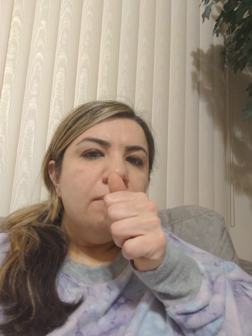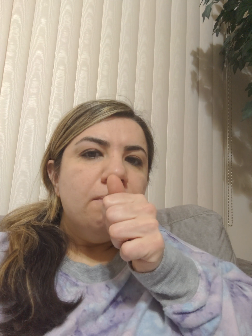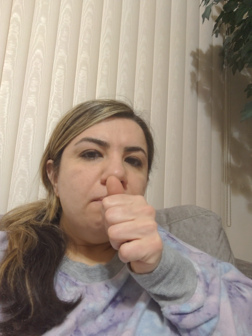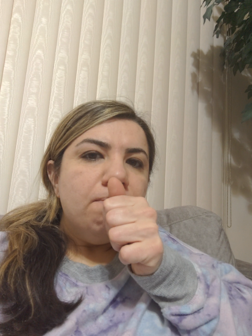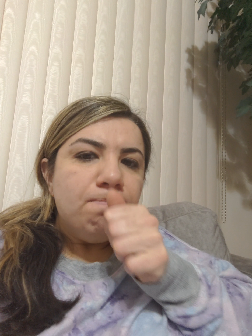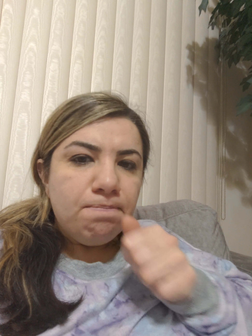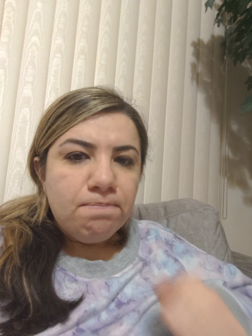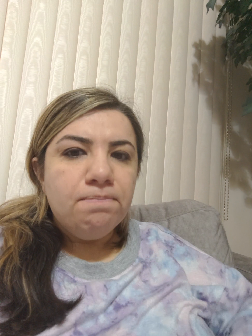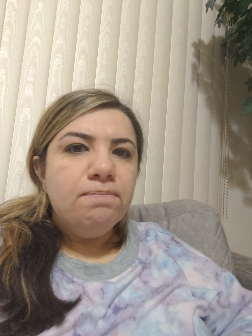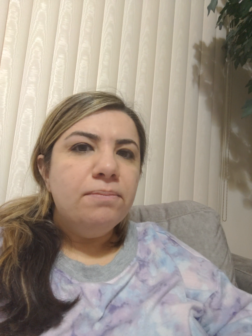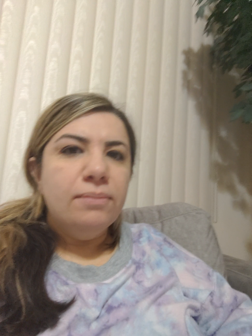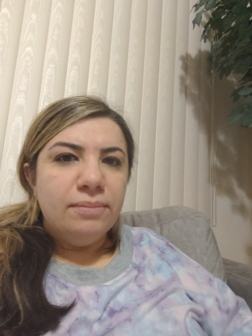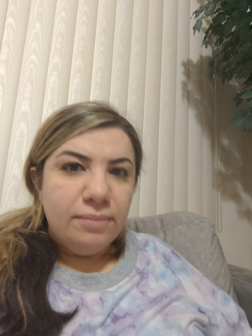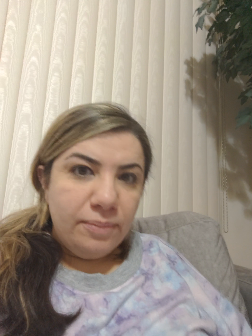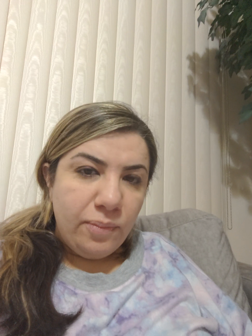hide